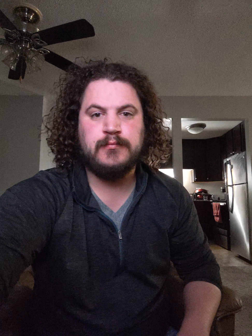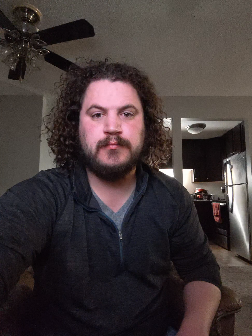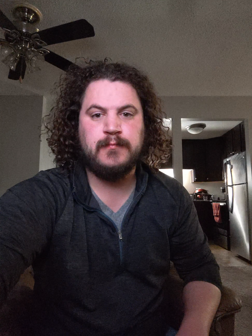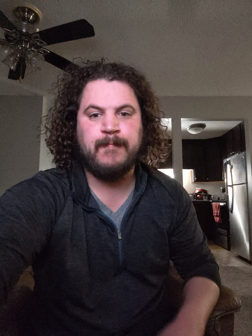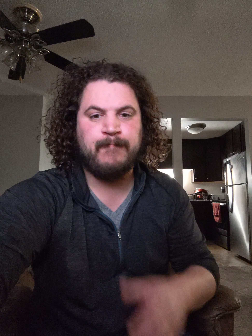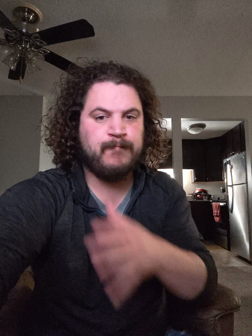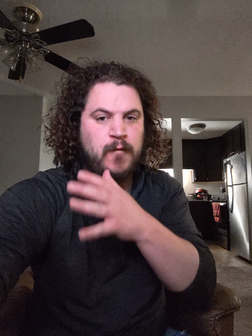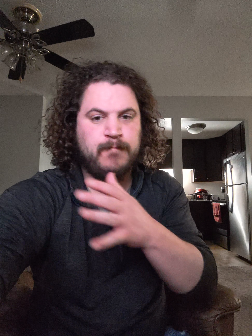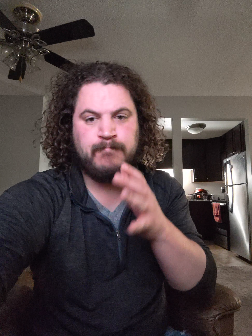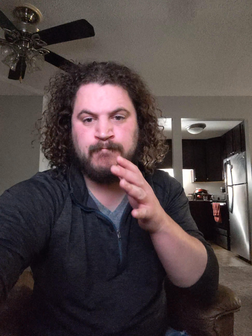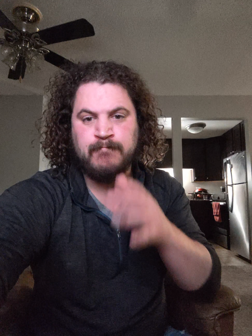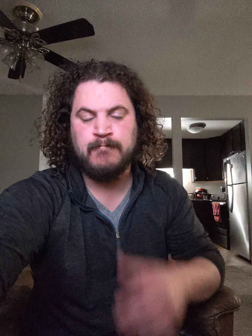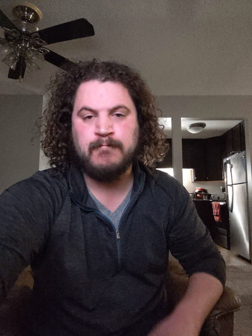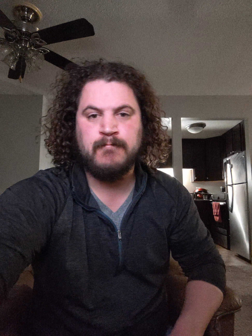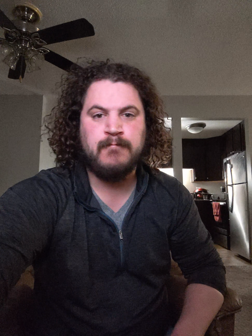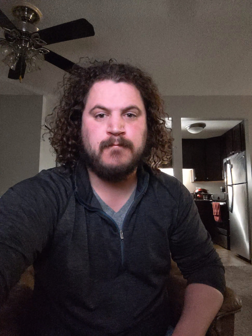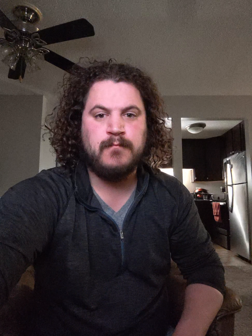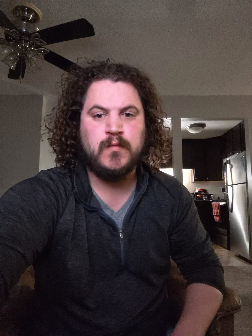farm